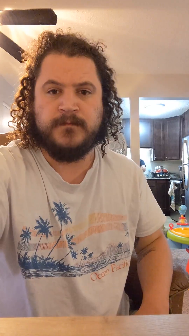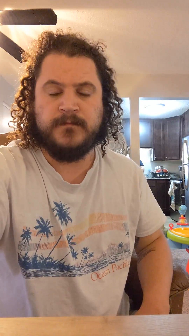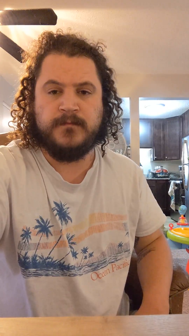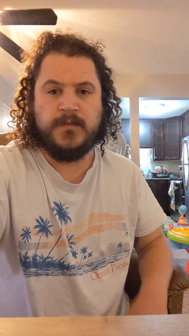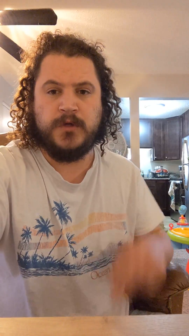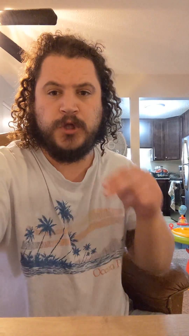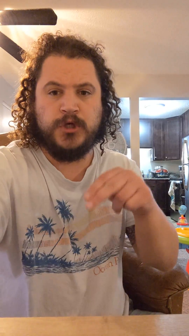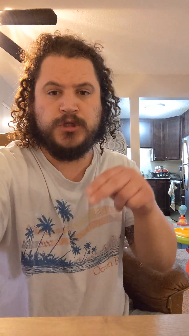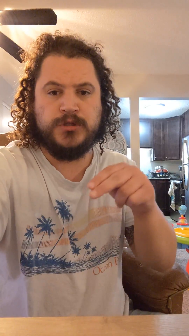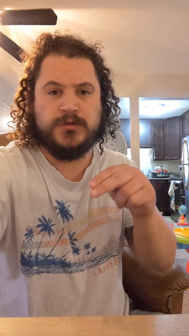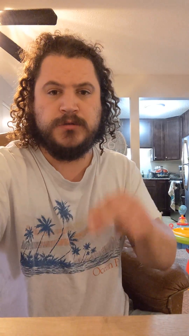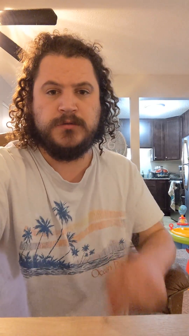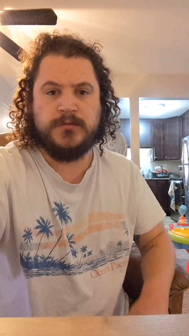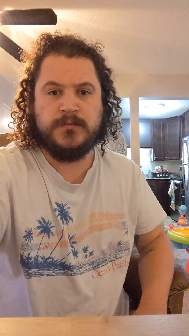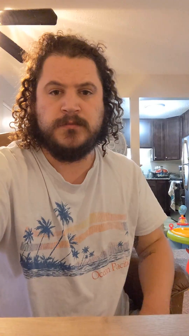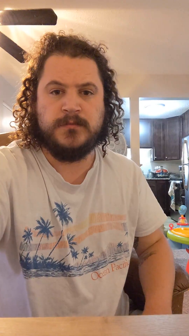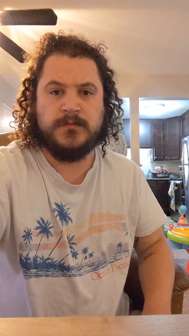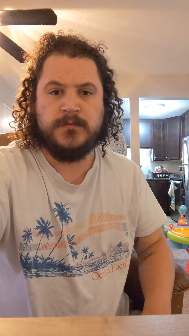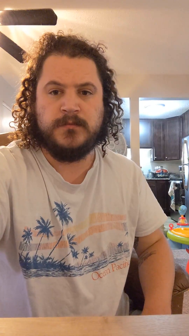nurse